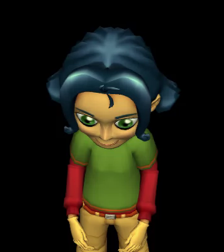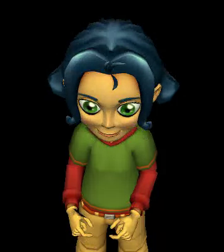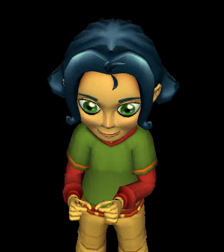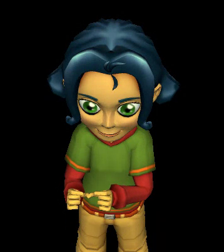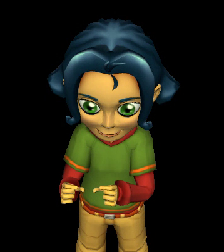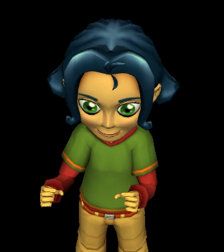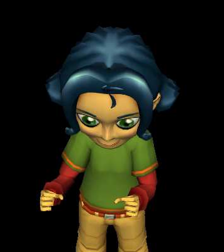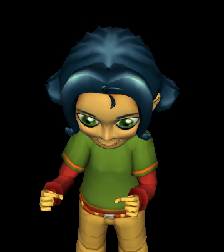شركة